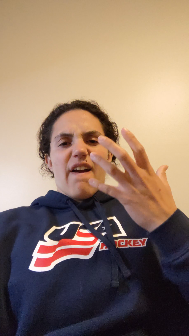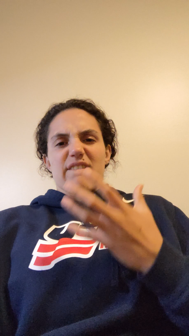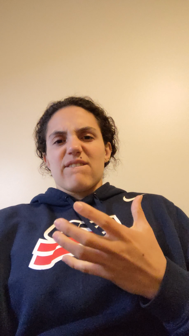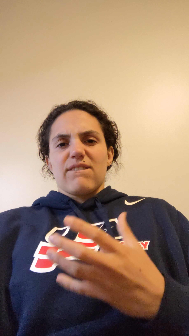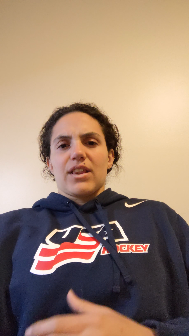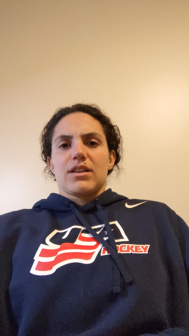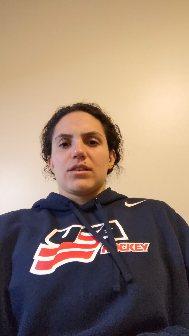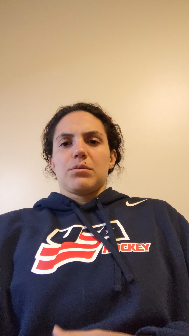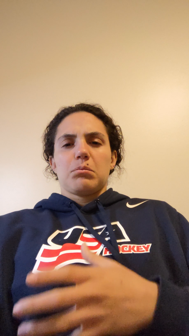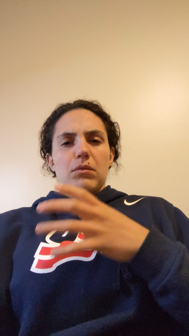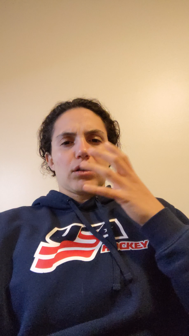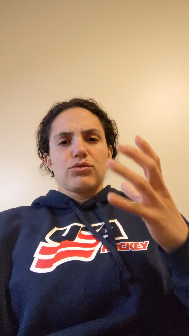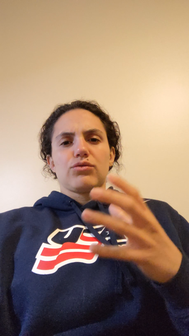much